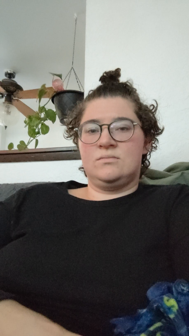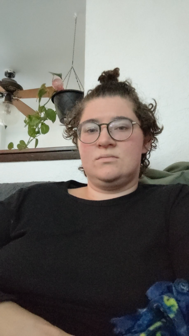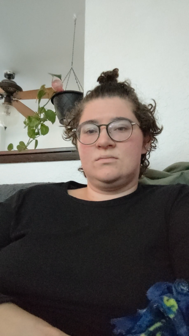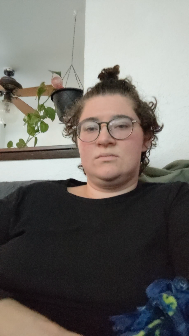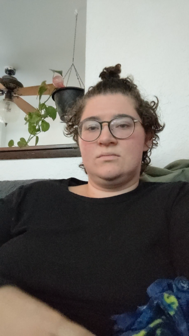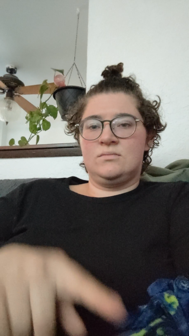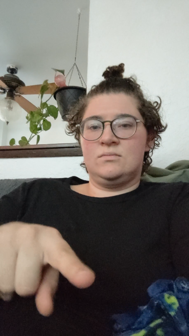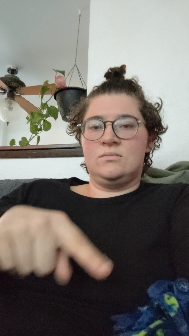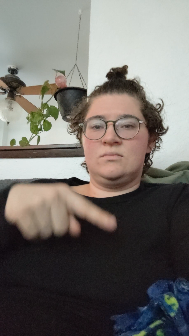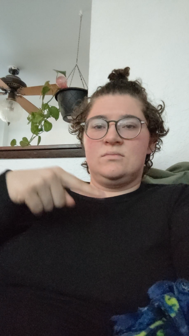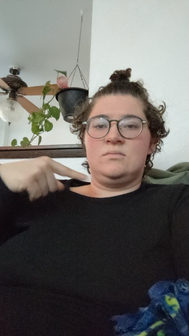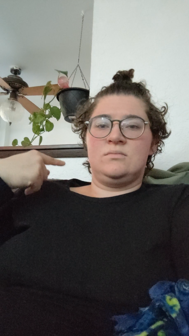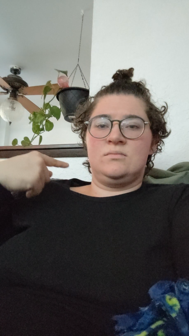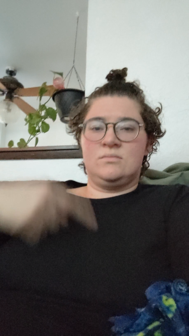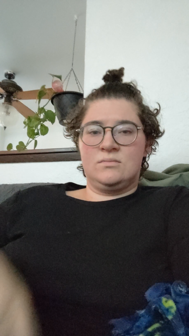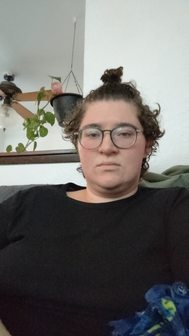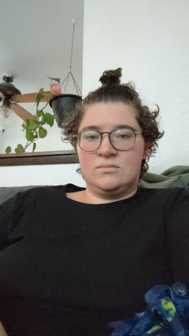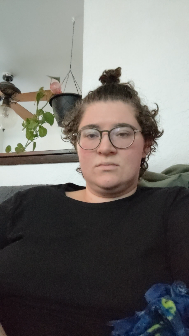long